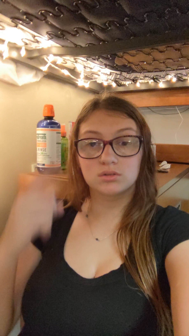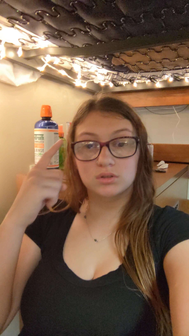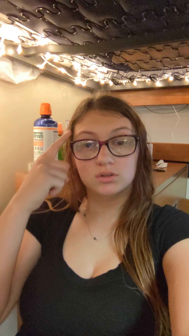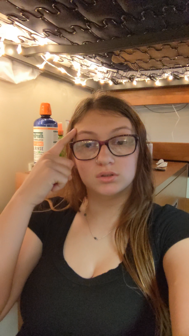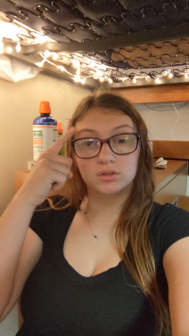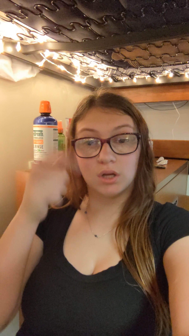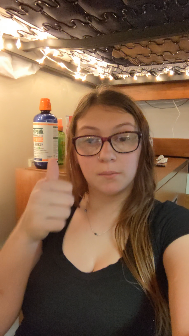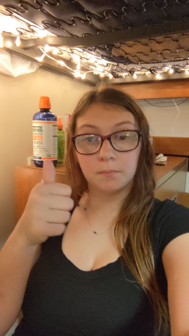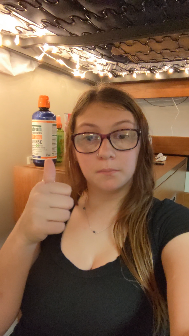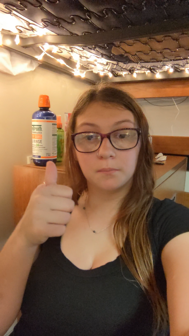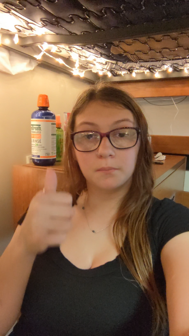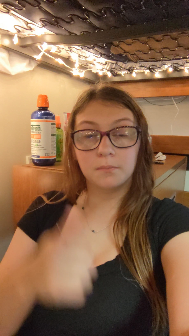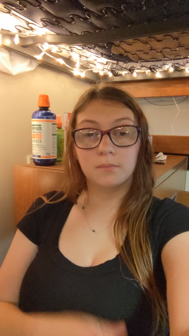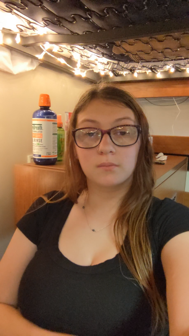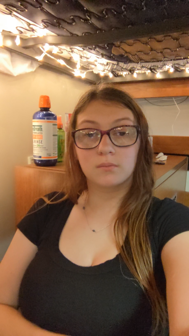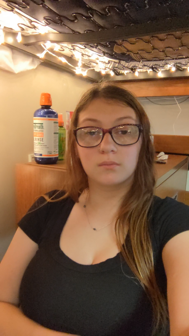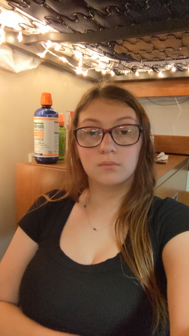dime